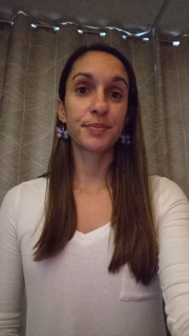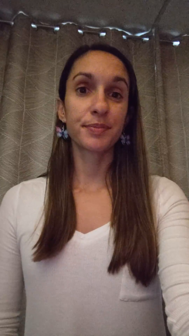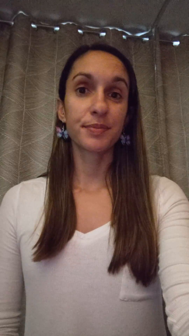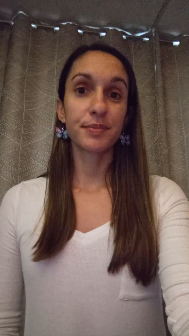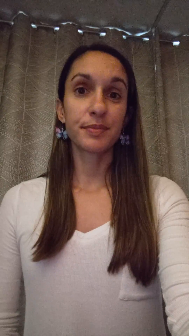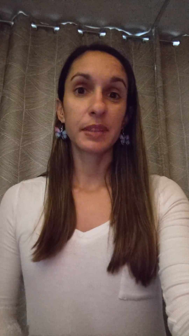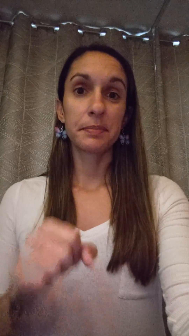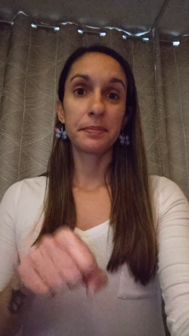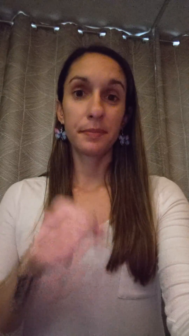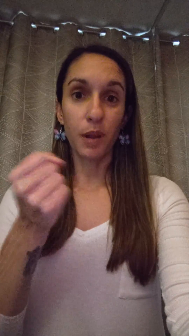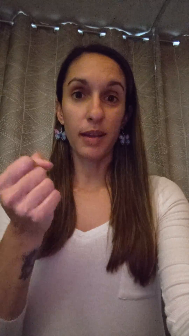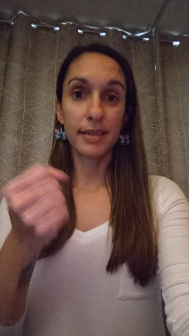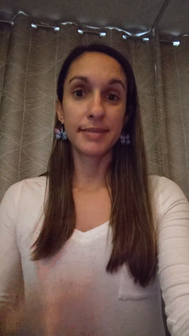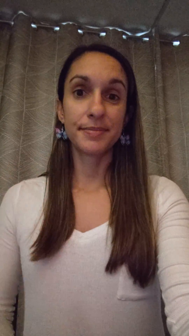broken